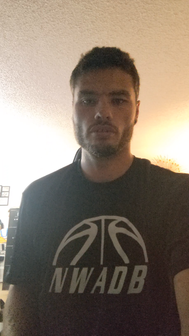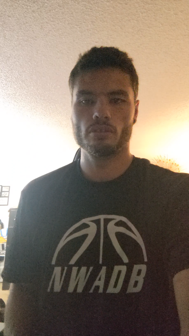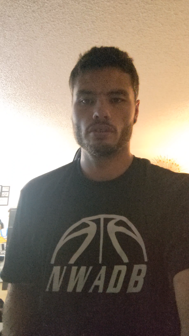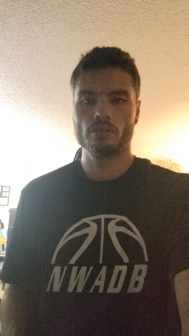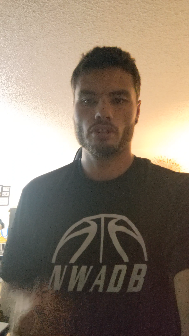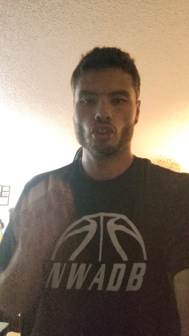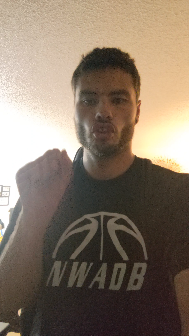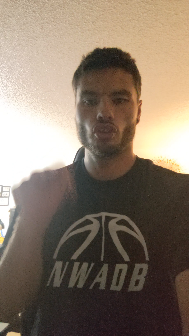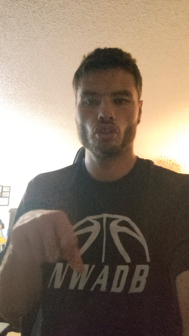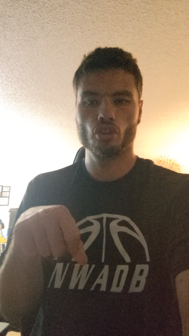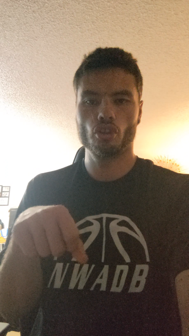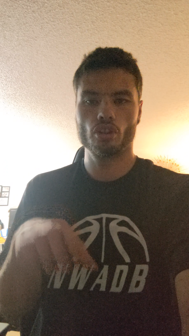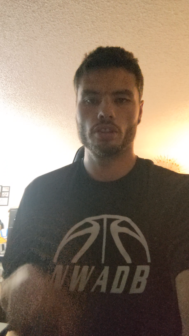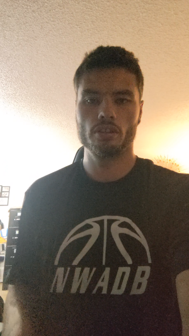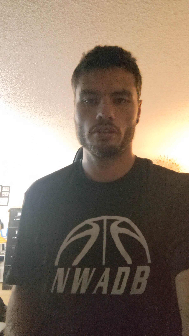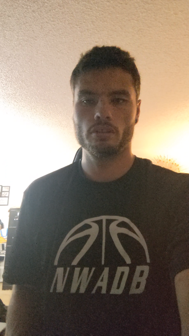could